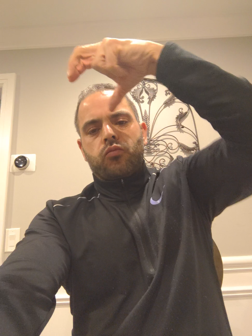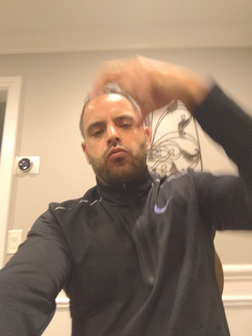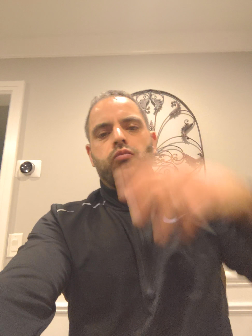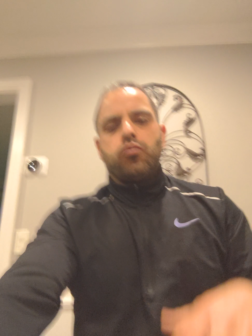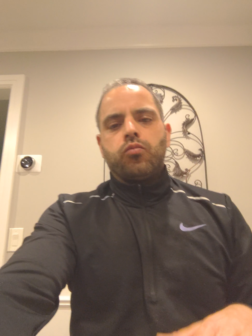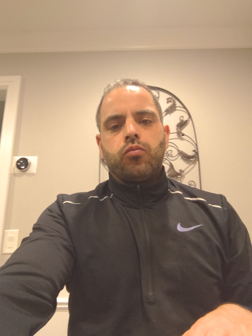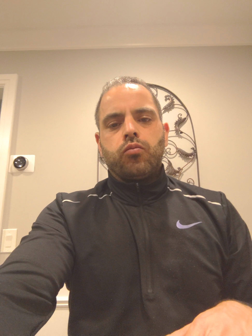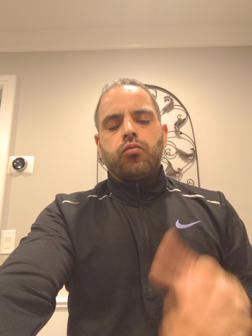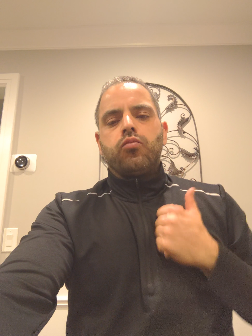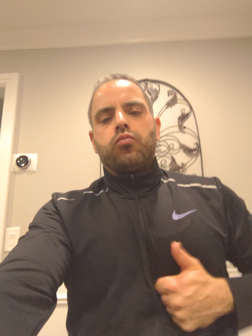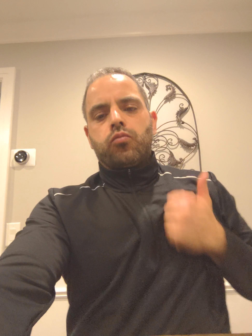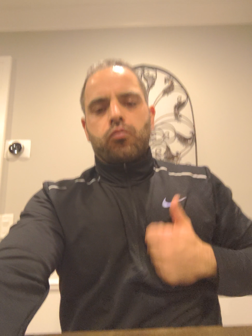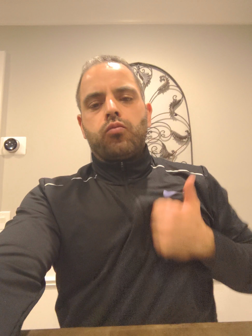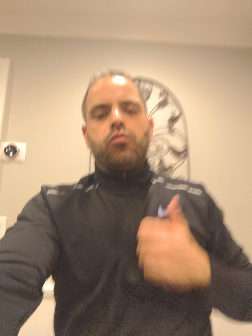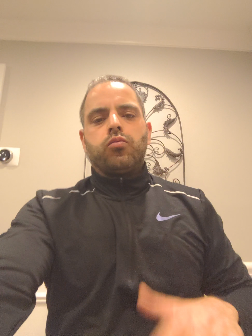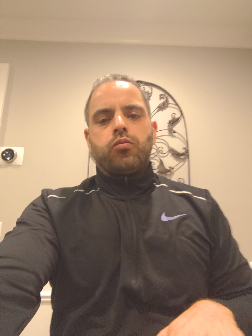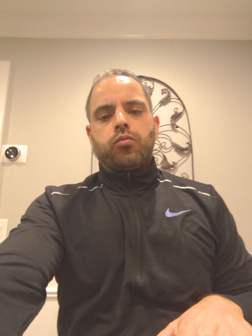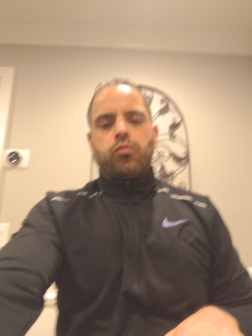bath